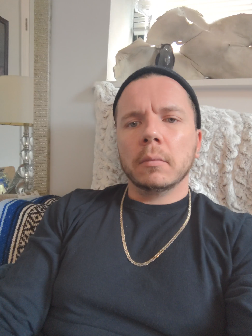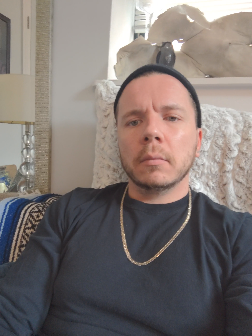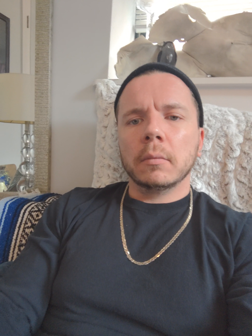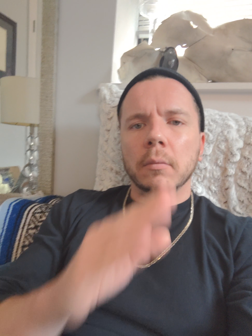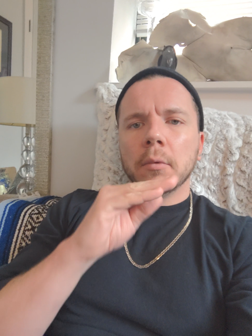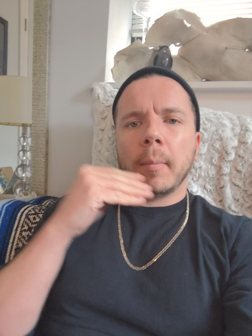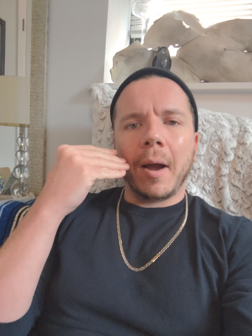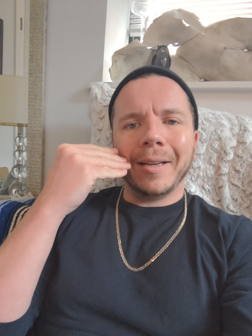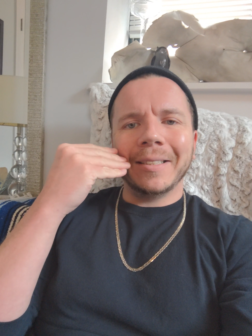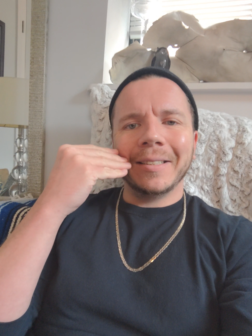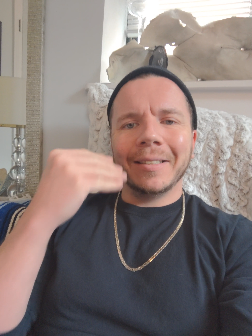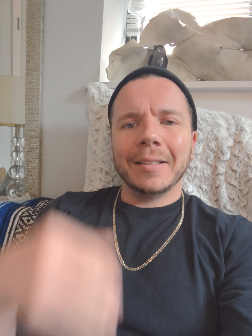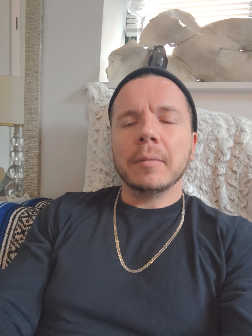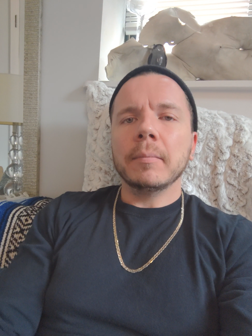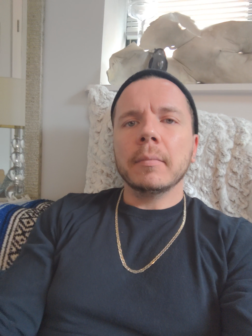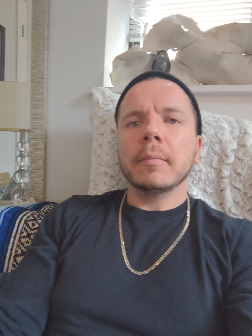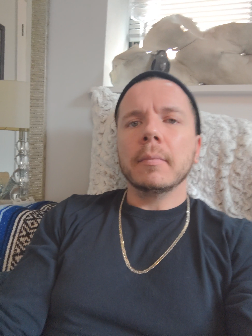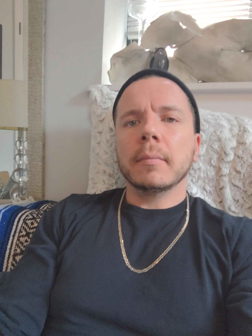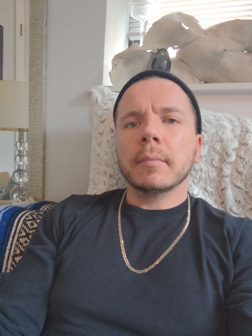smile